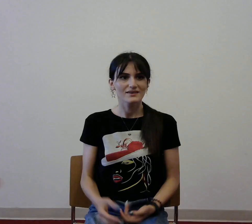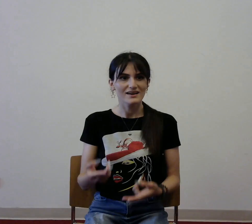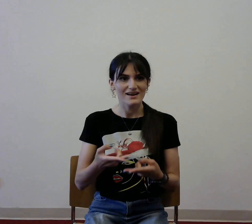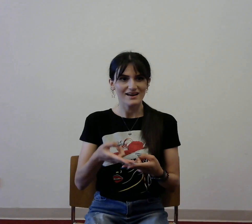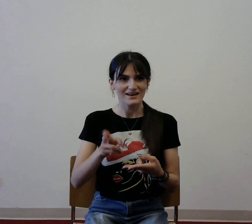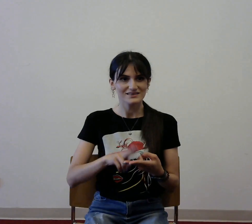bu